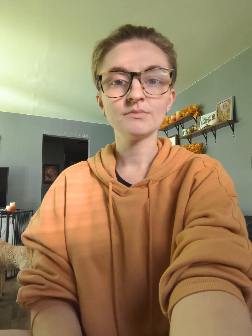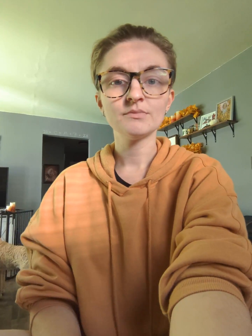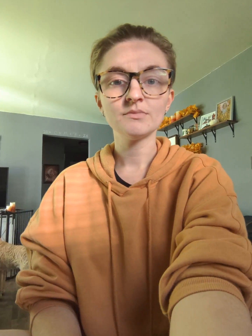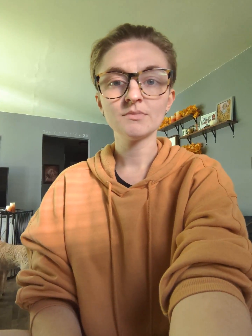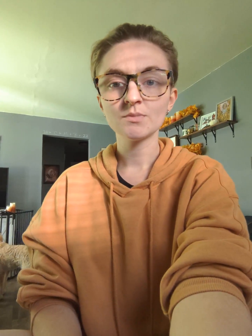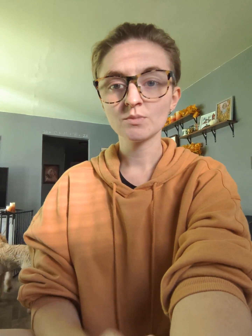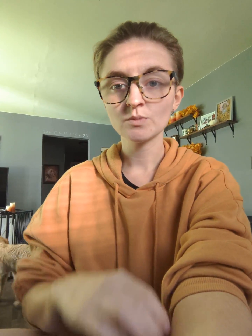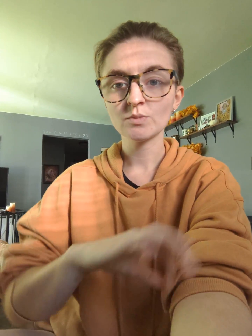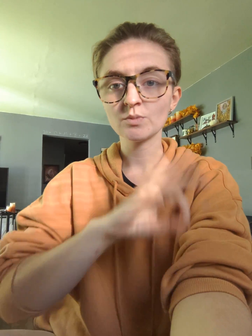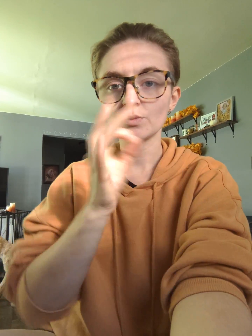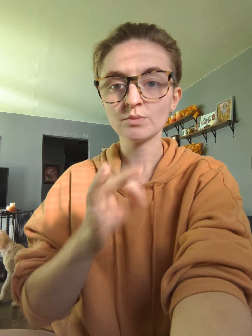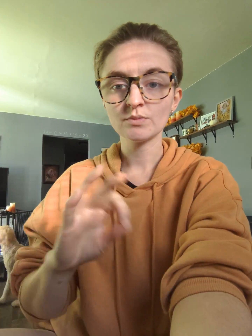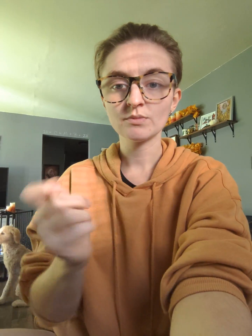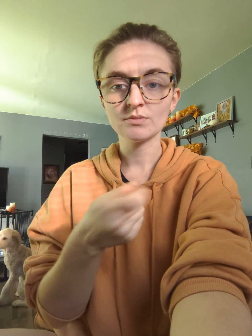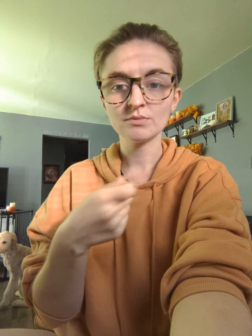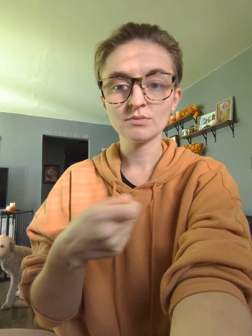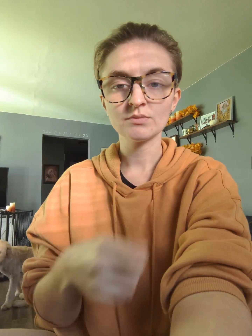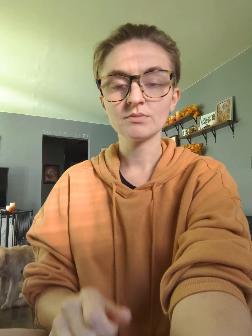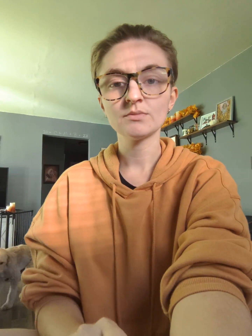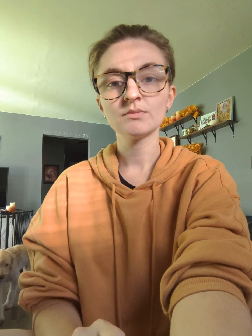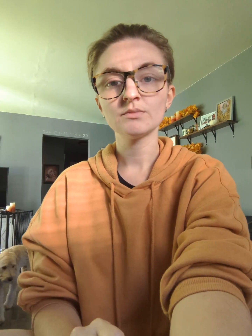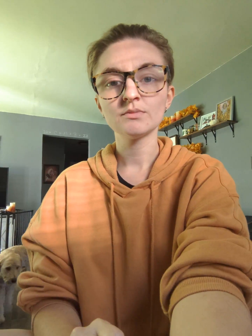hose